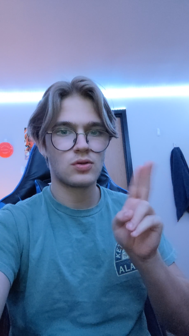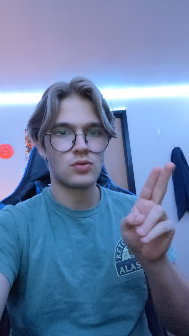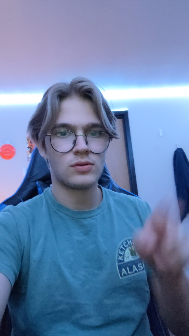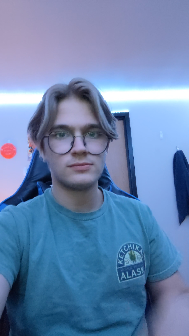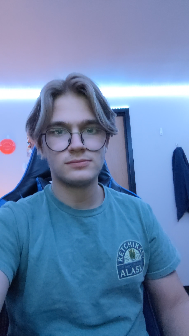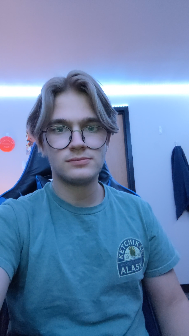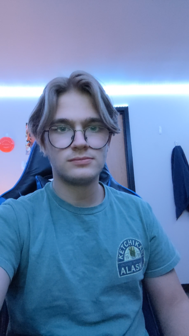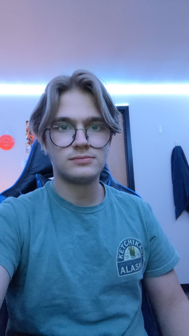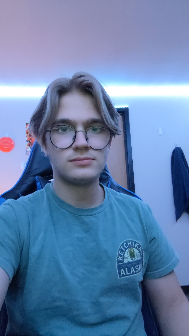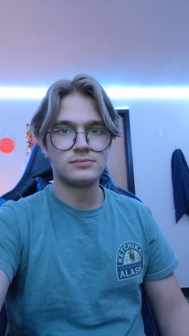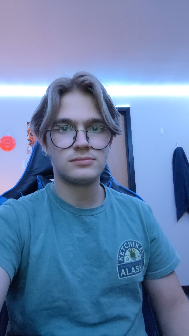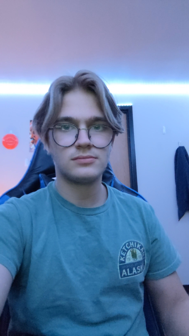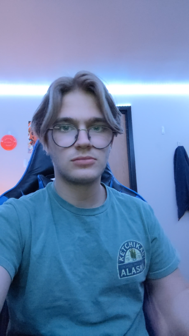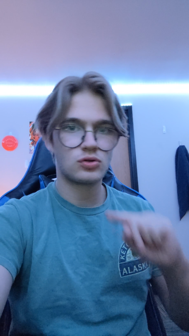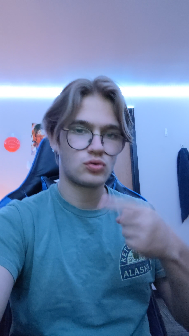hurt